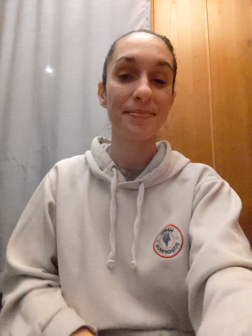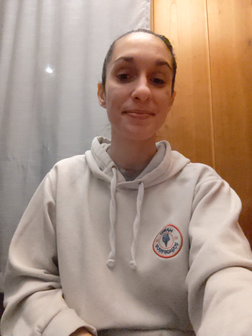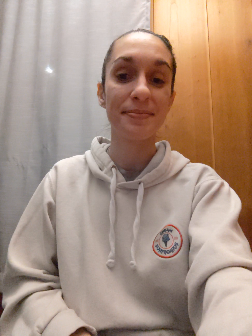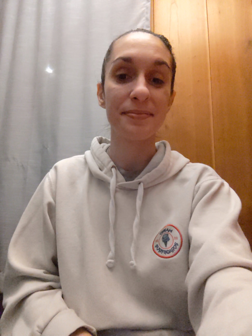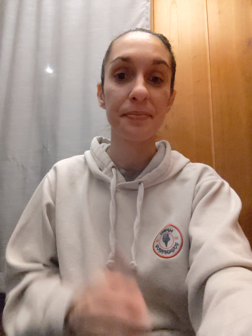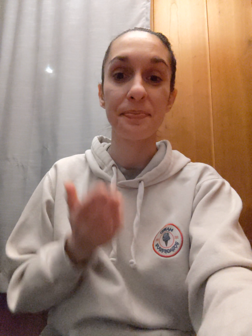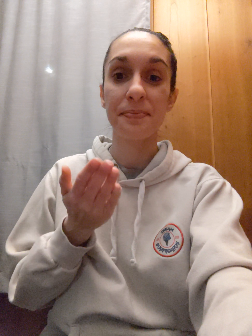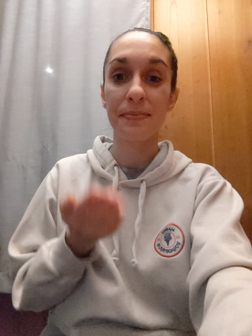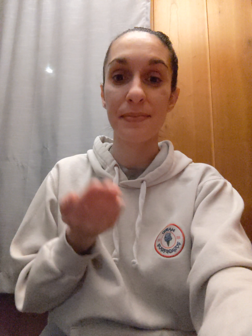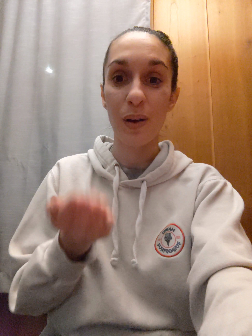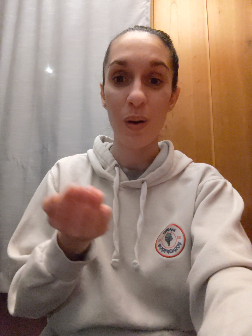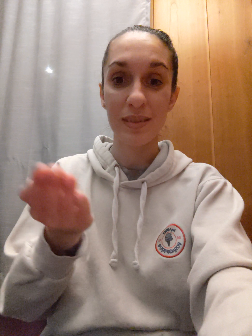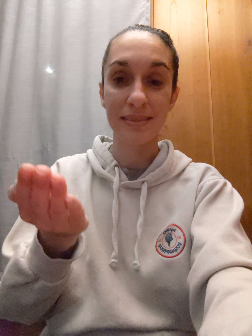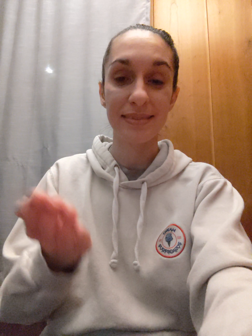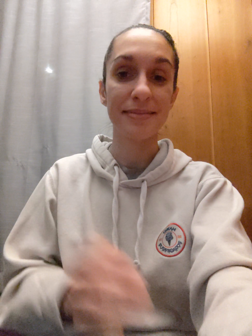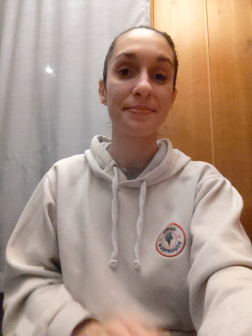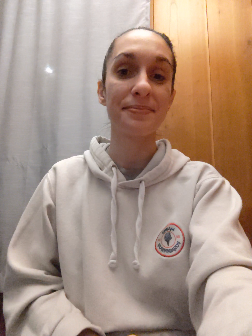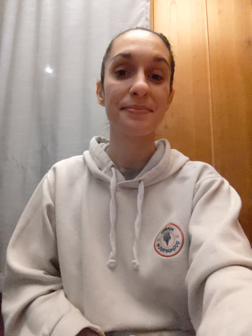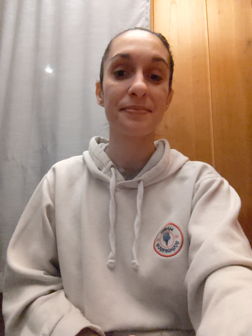boat